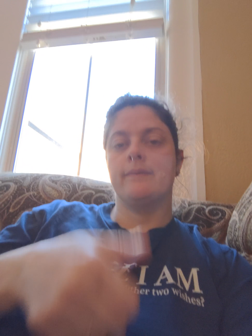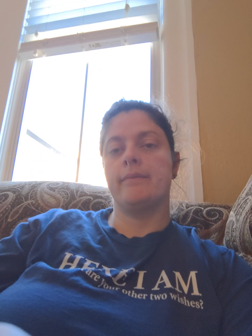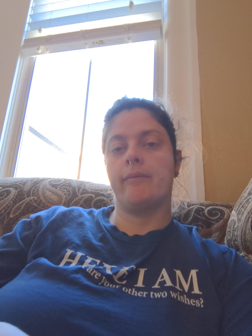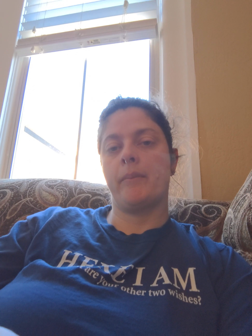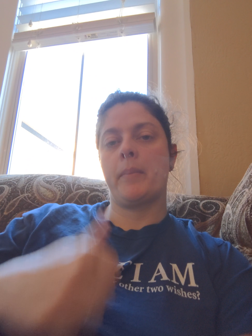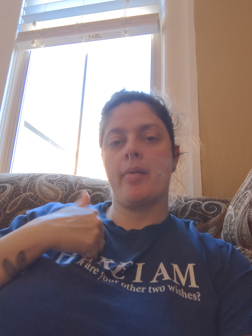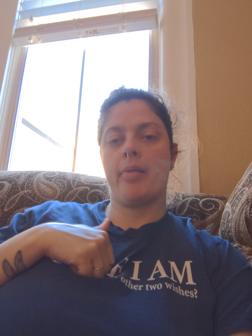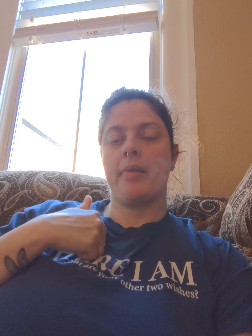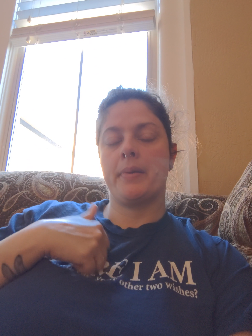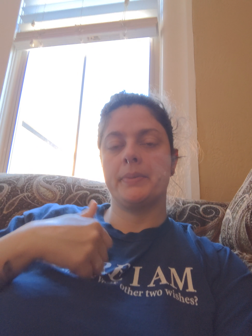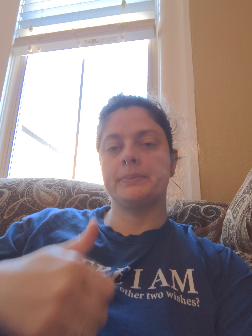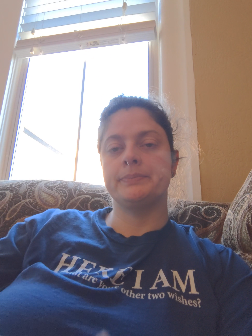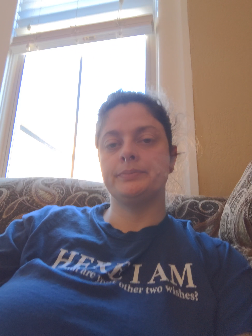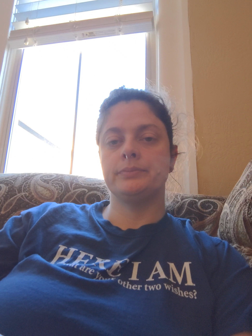bath